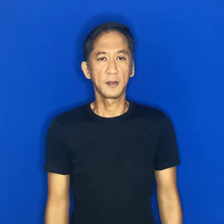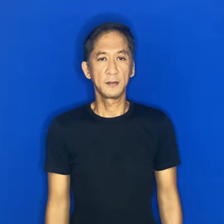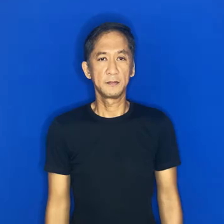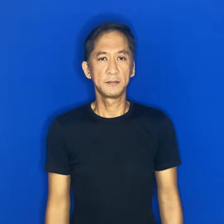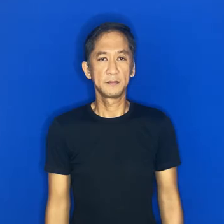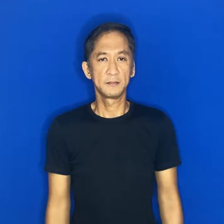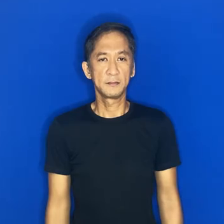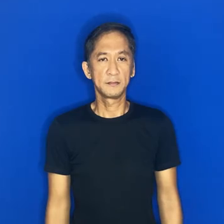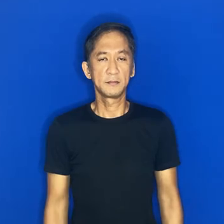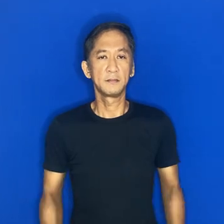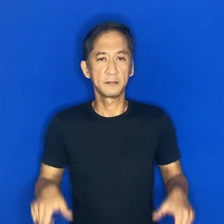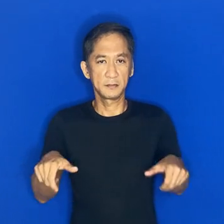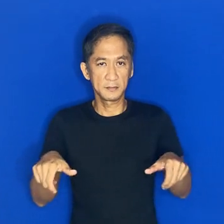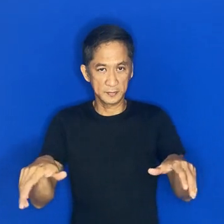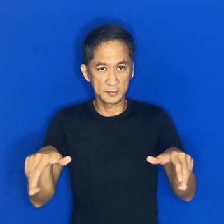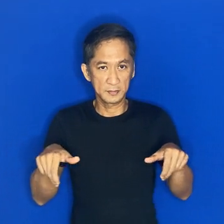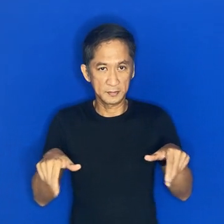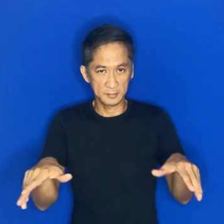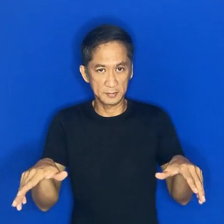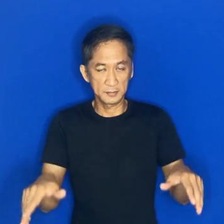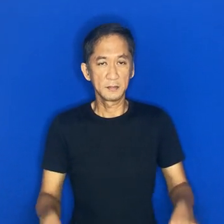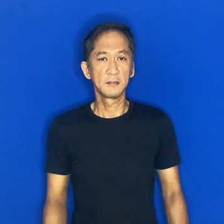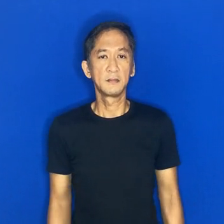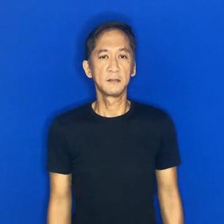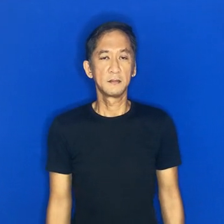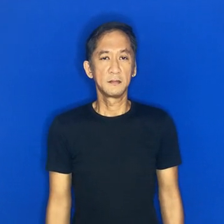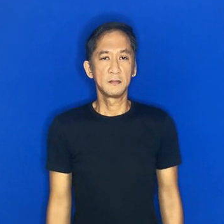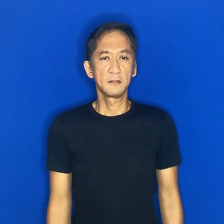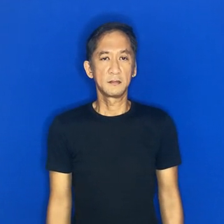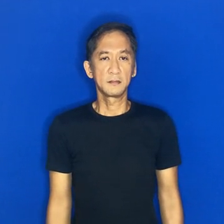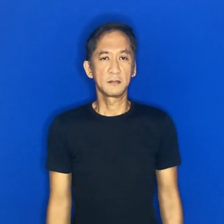weelchair person